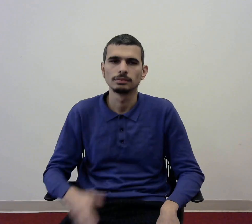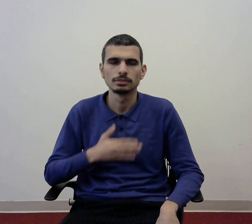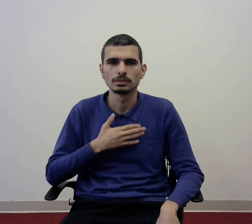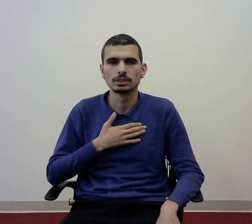mən